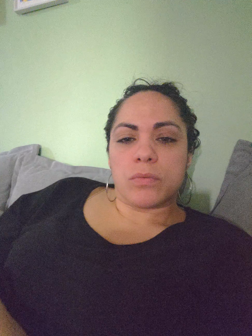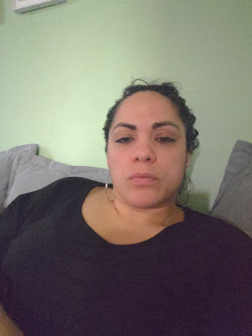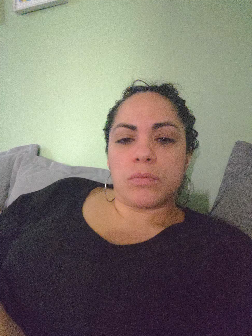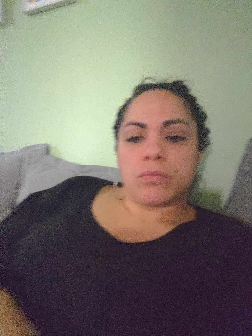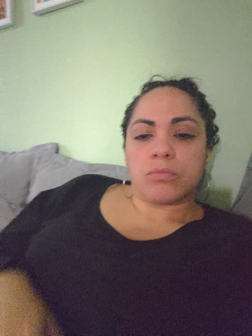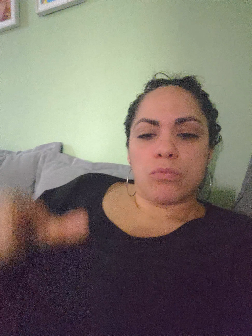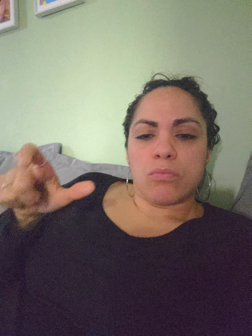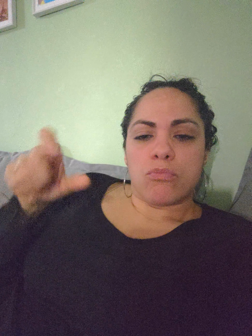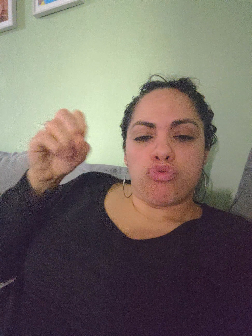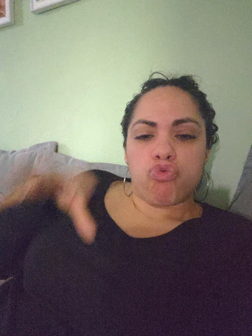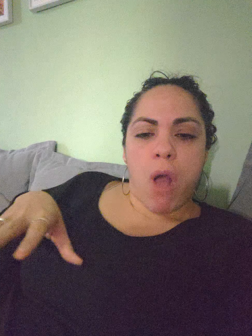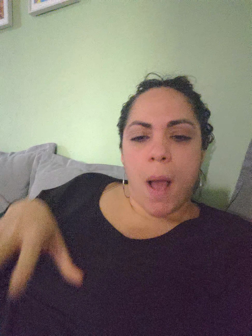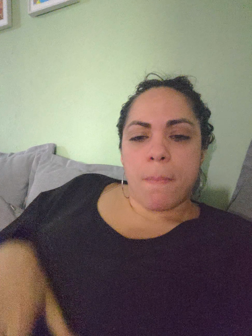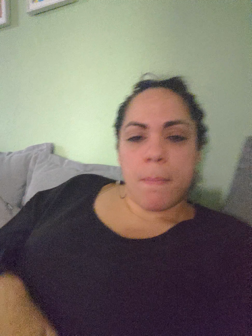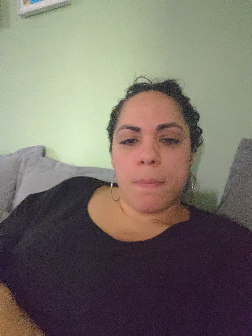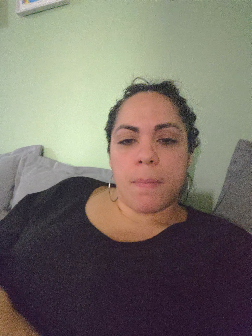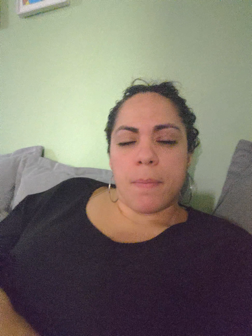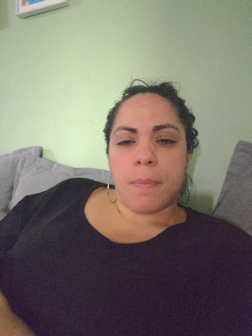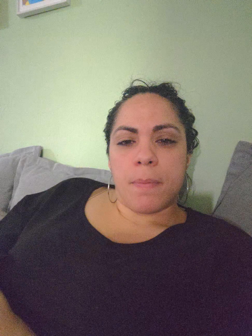drop